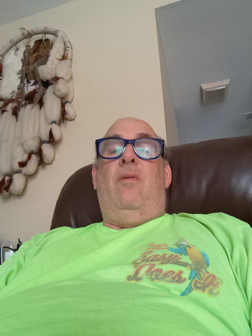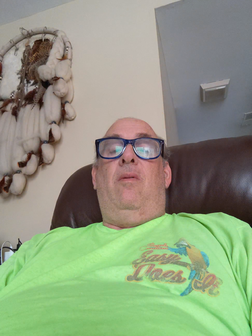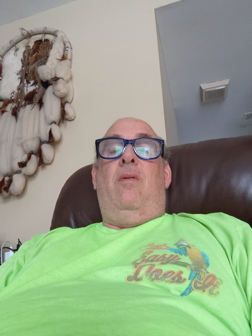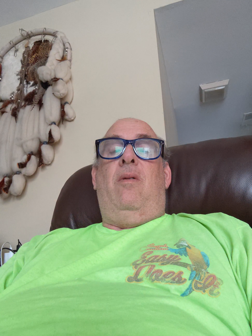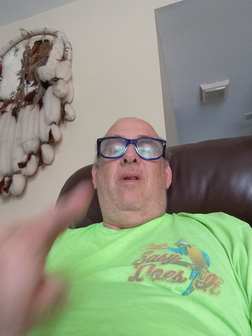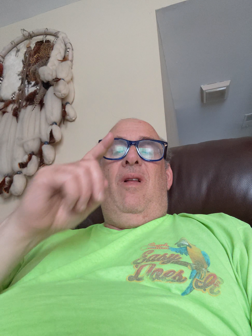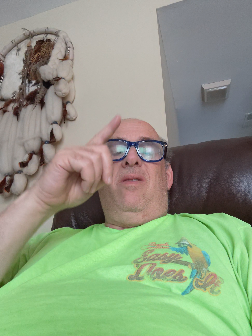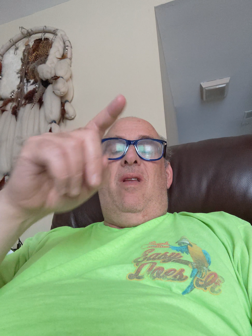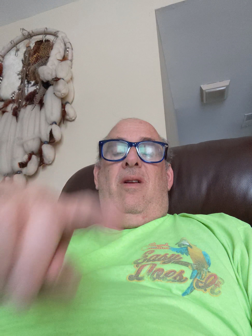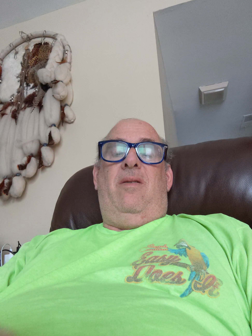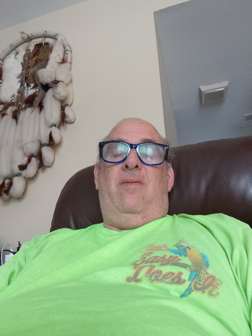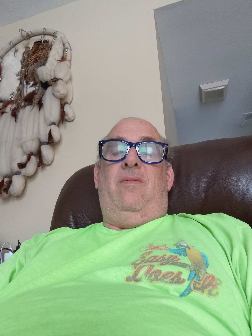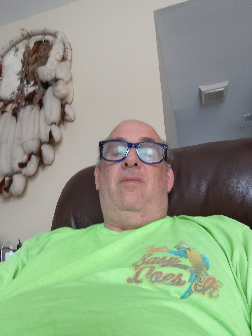there